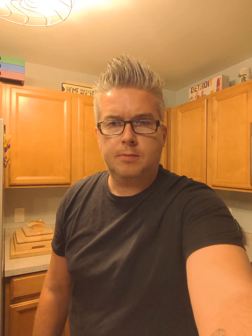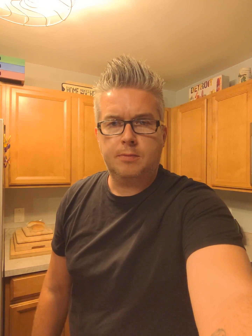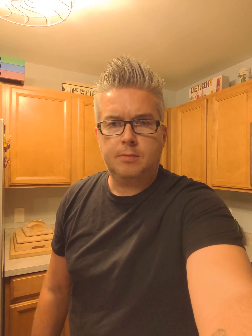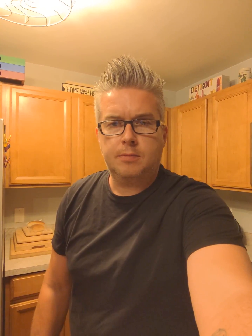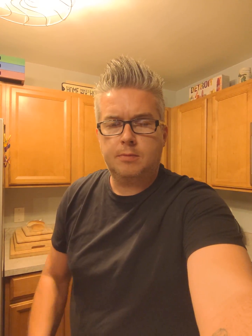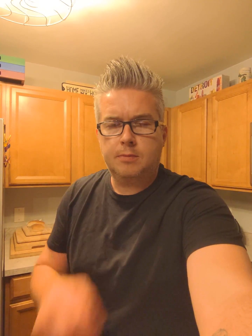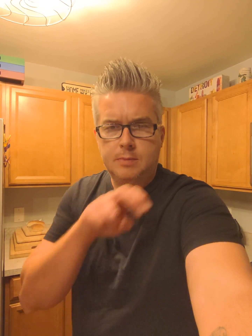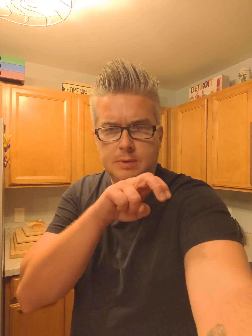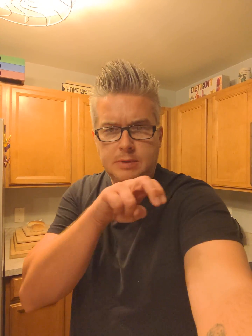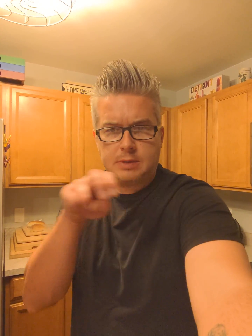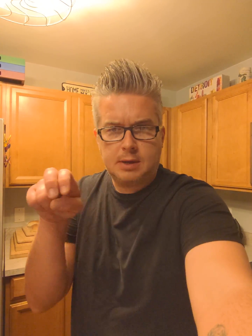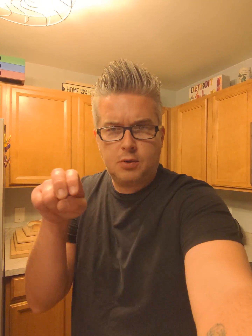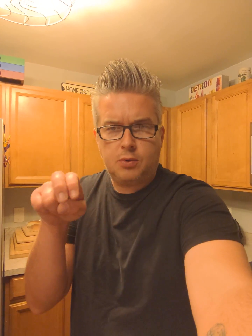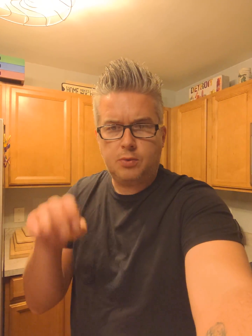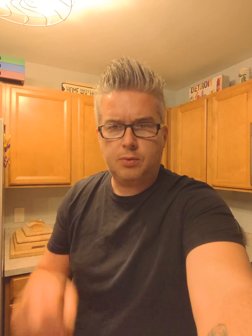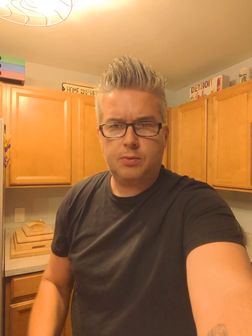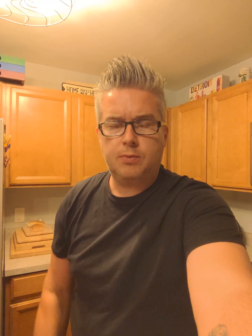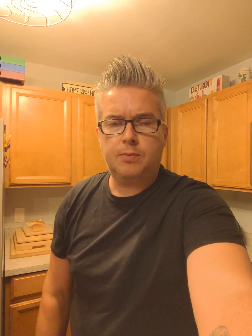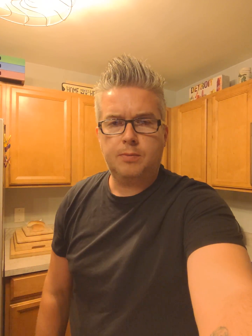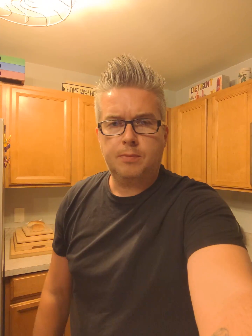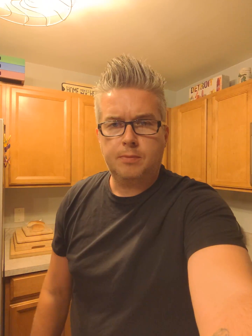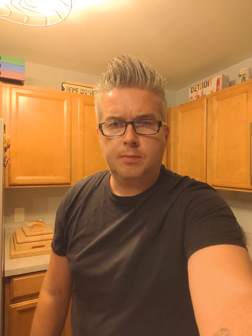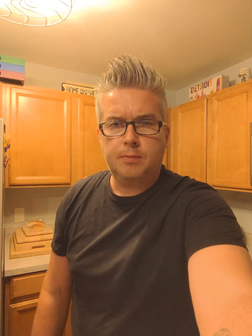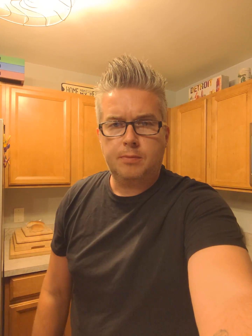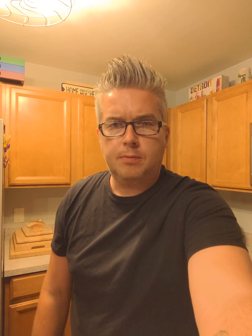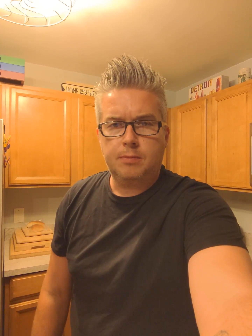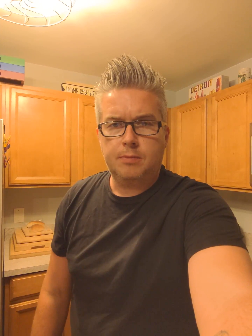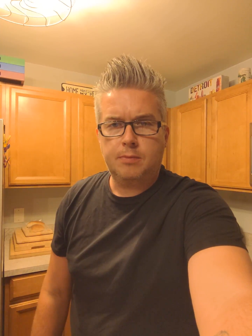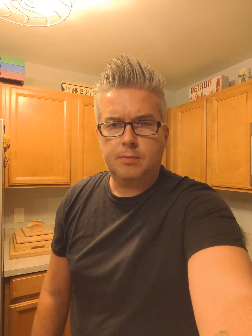bench